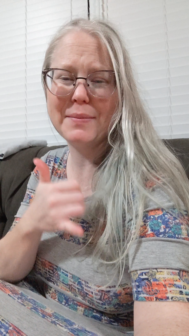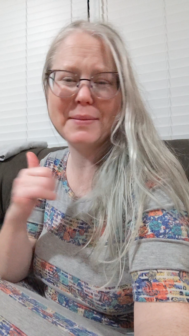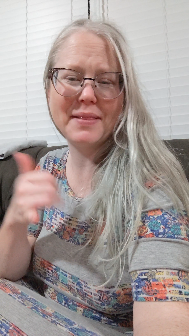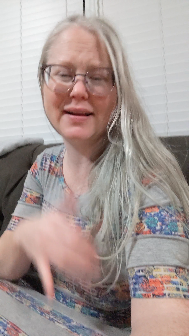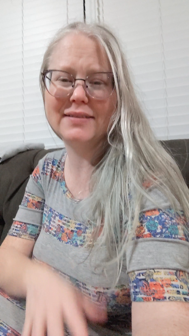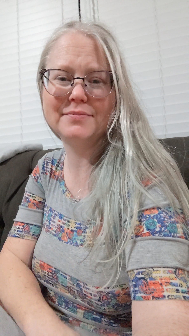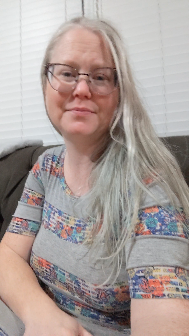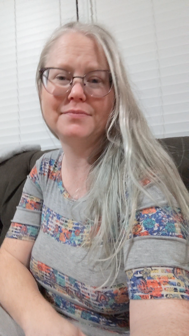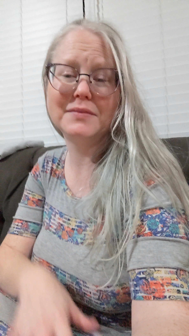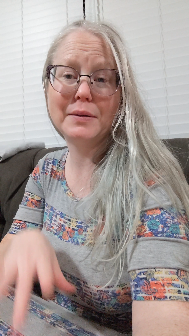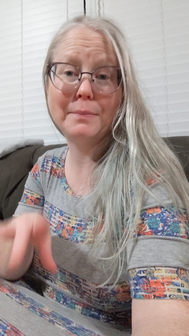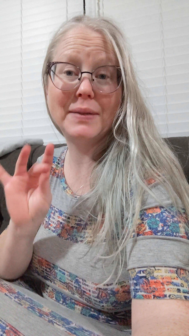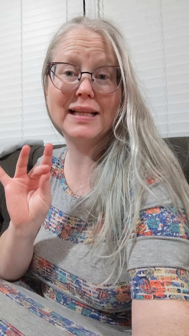pick